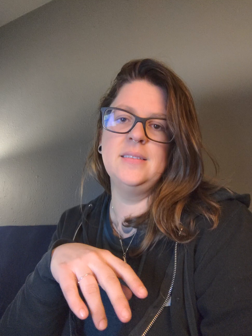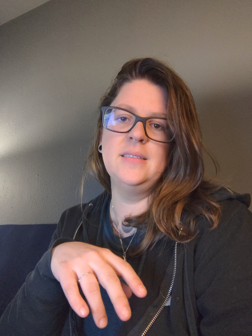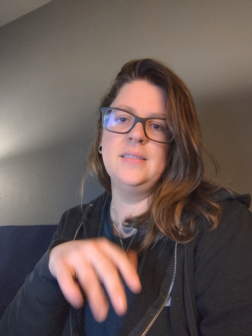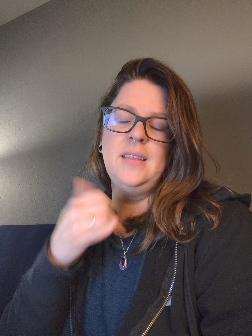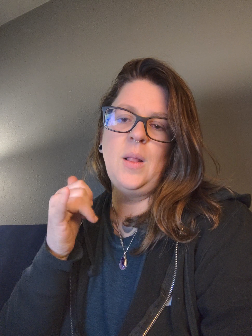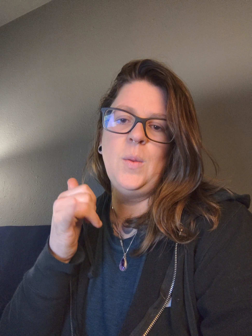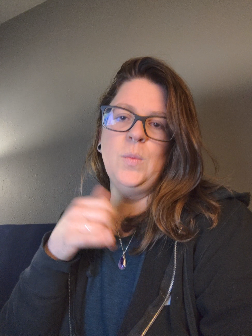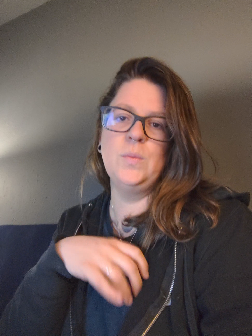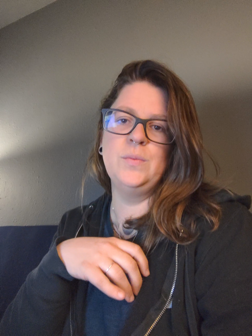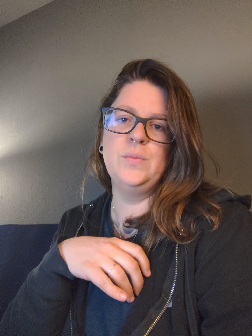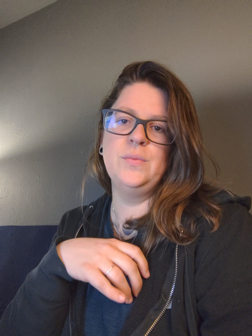yellow